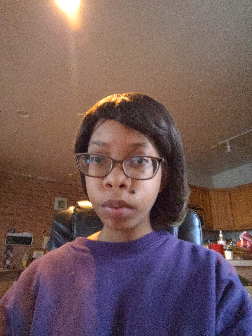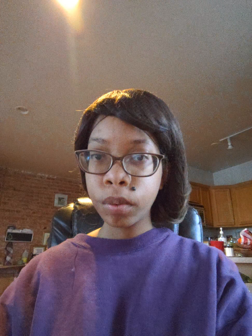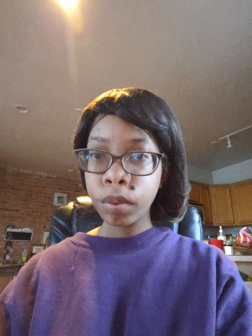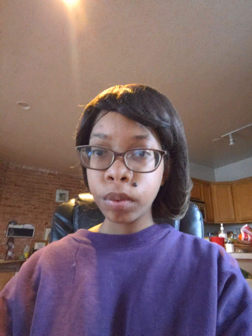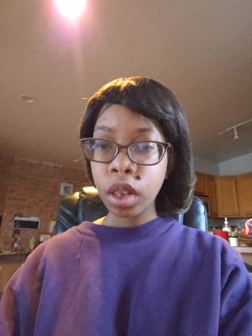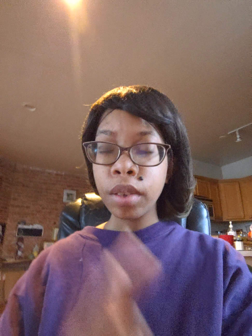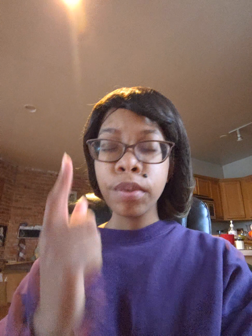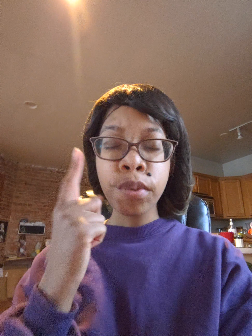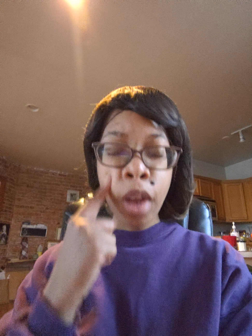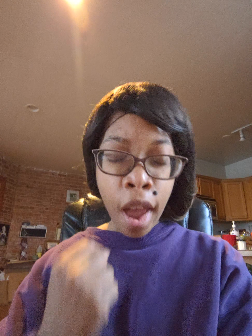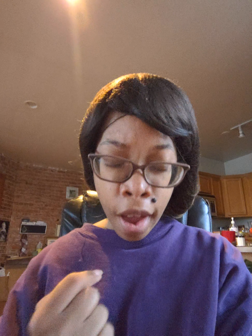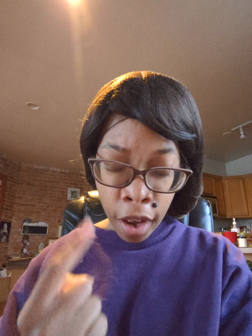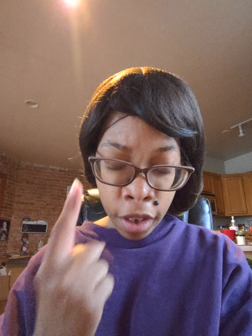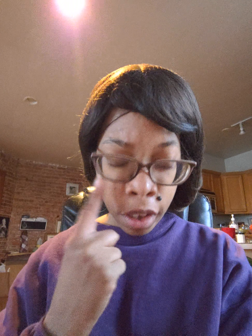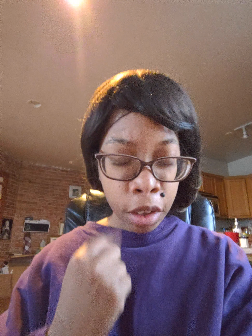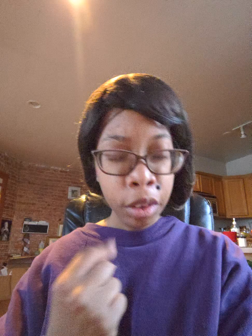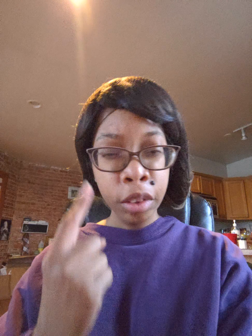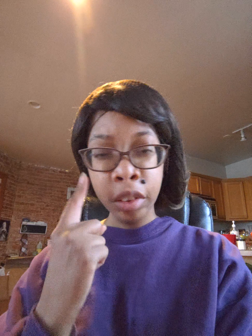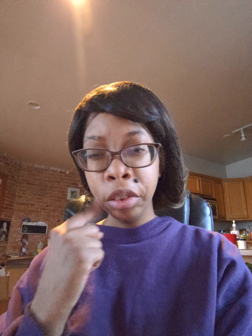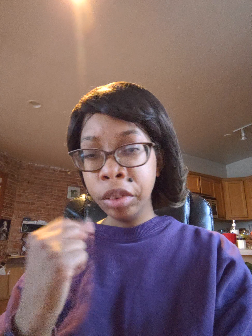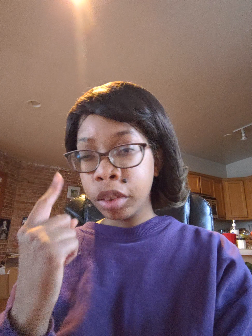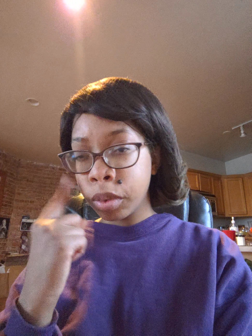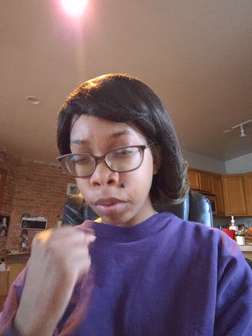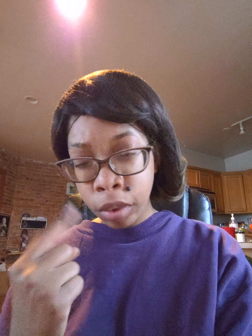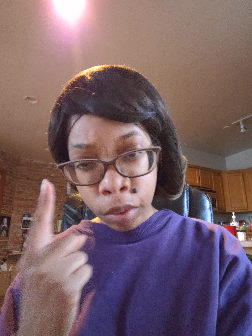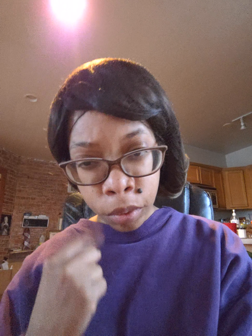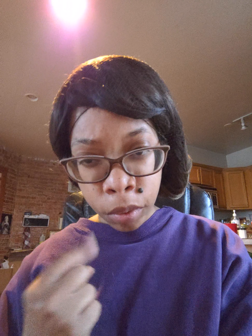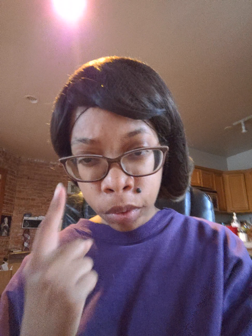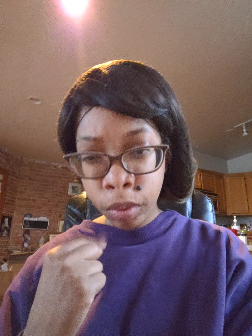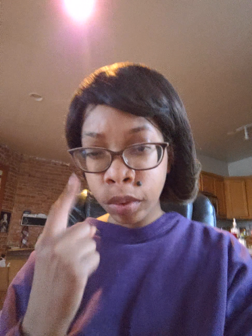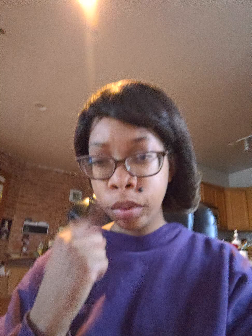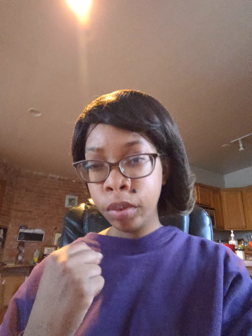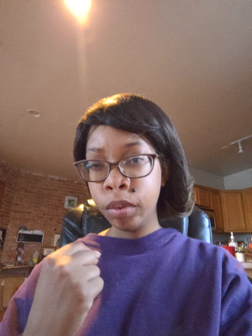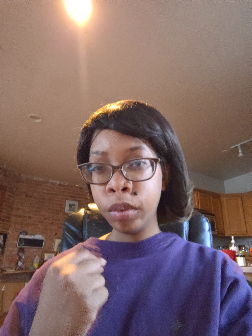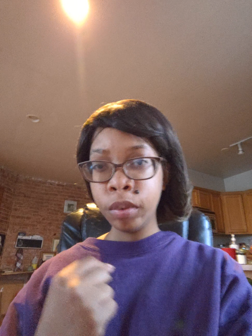cry